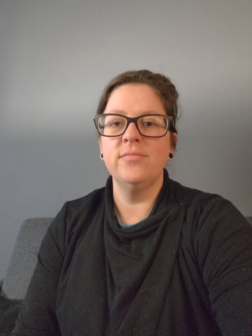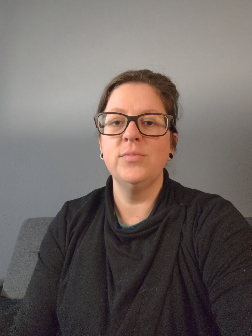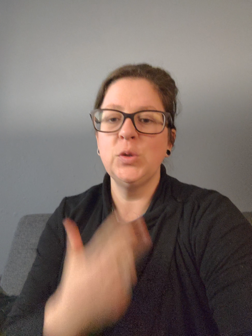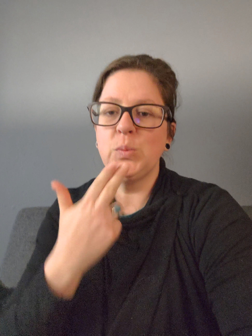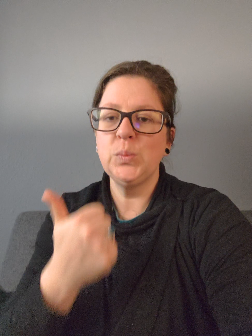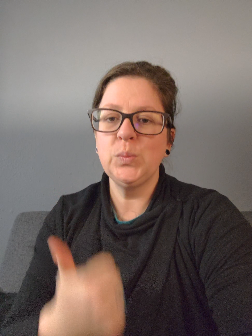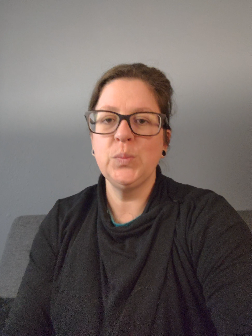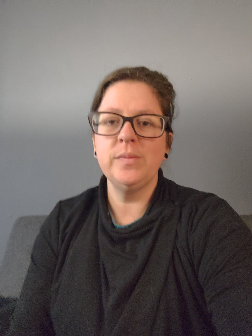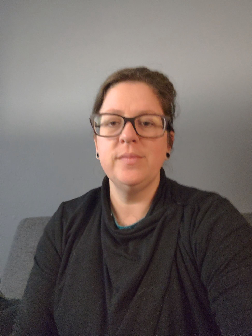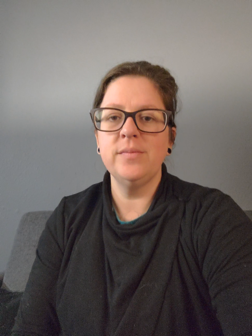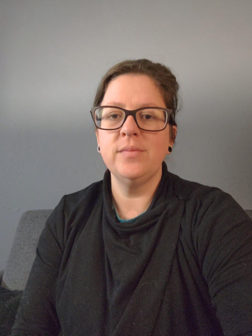cute